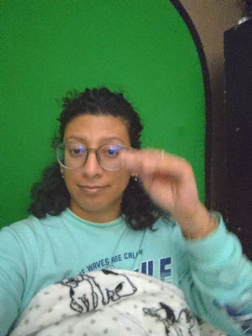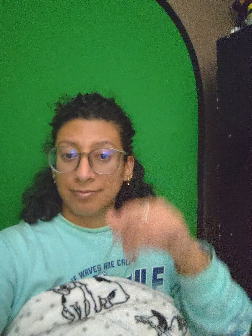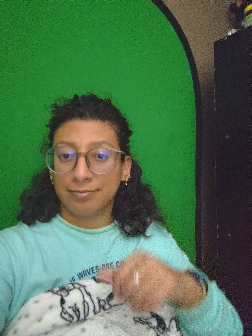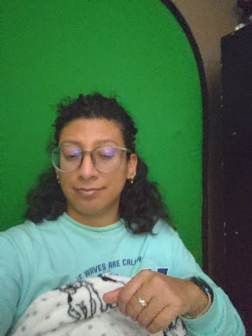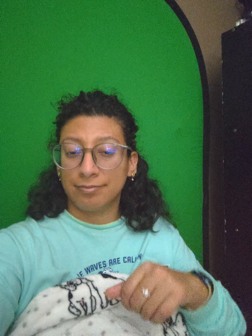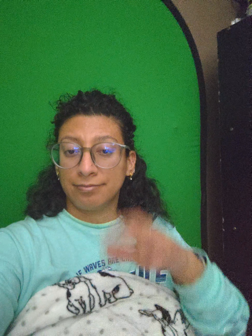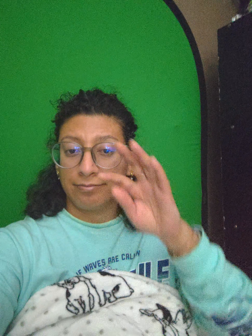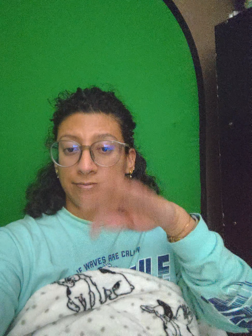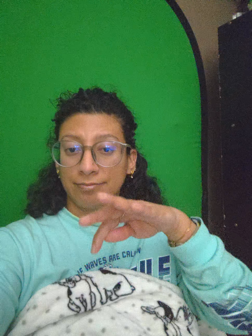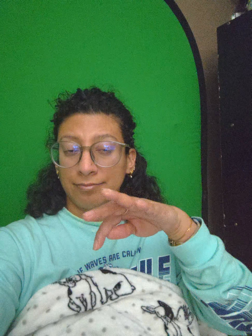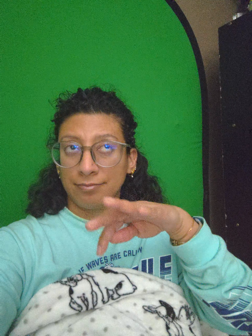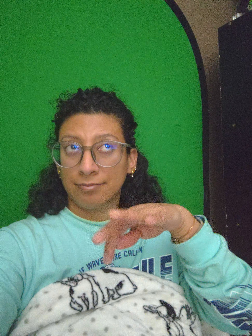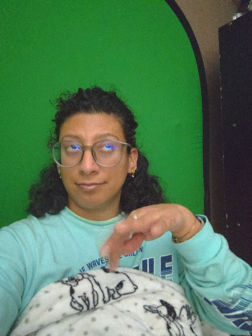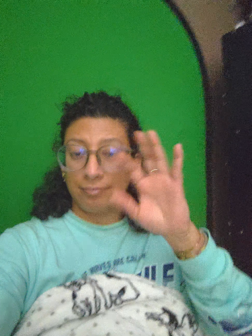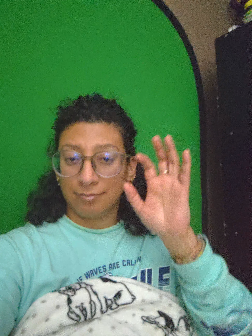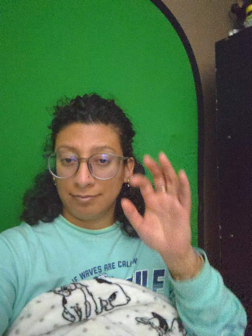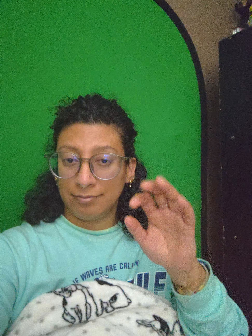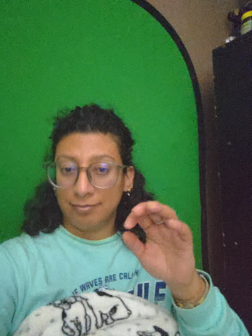find